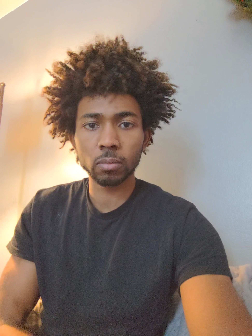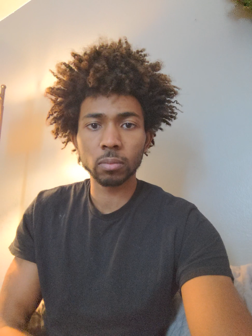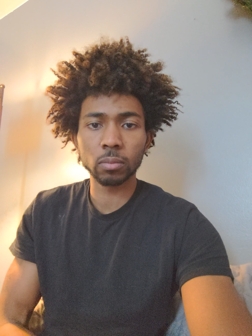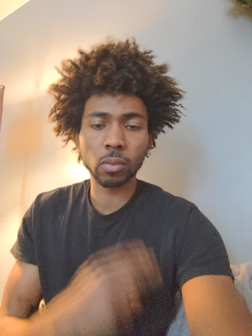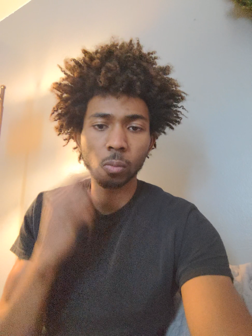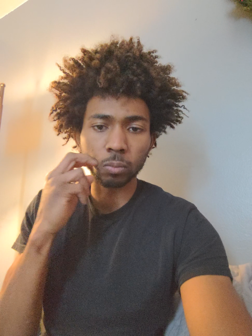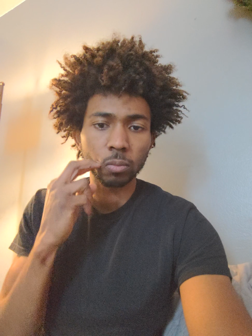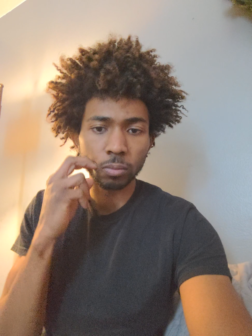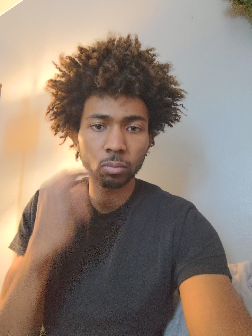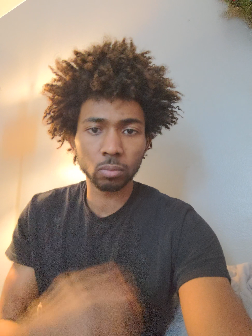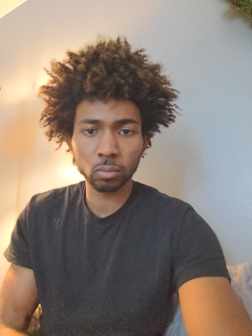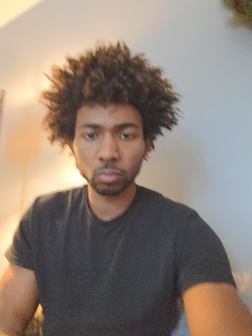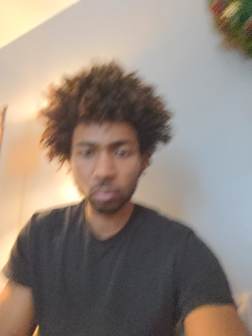gum